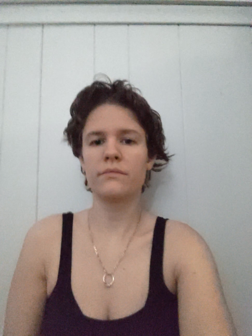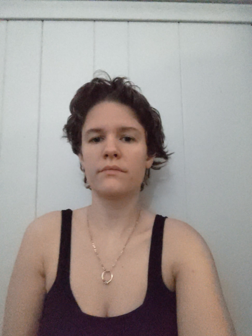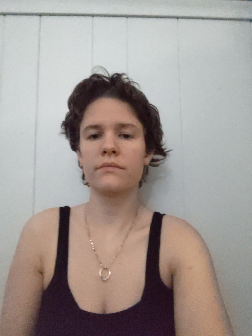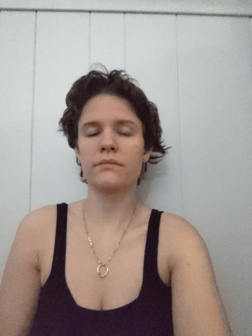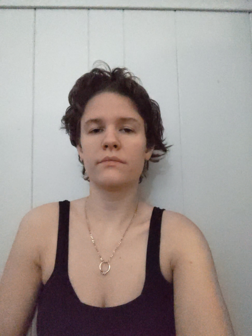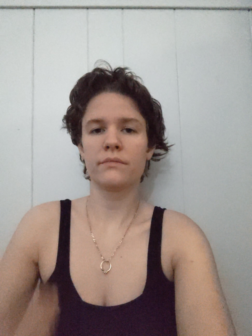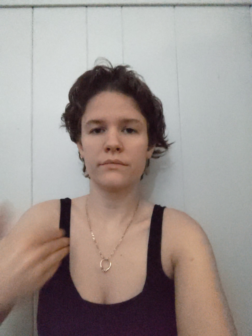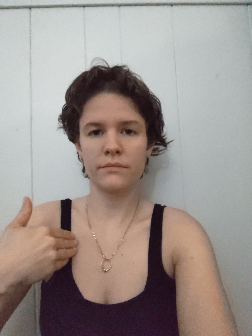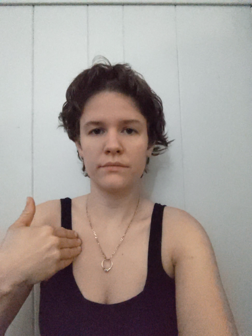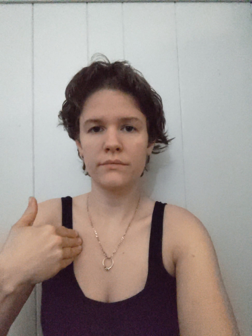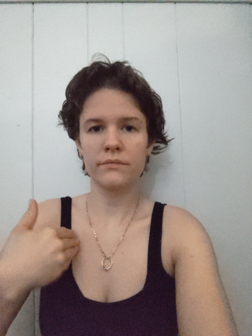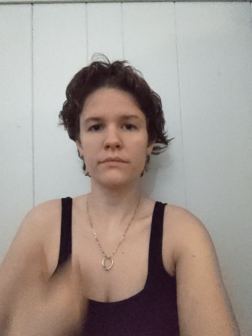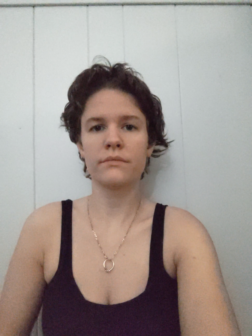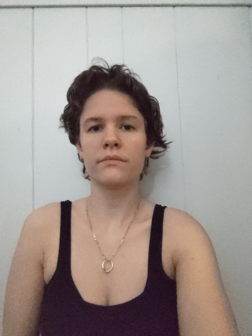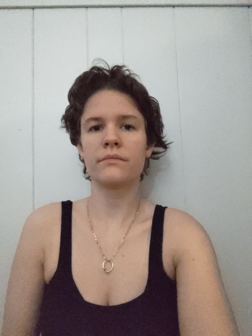have